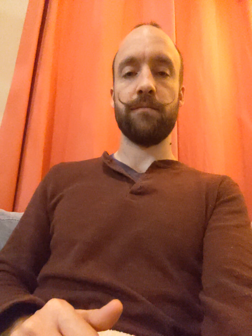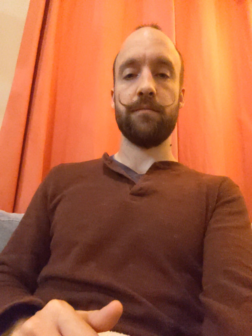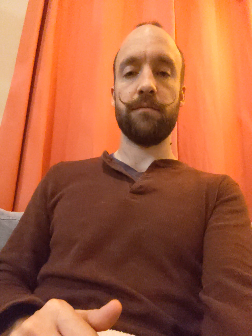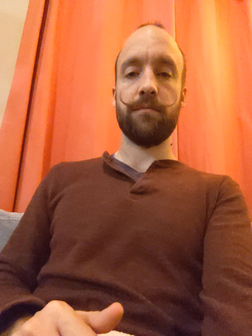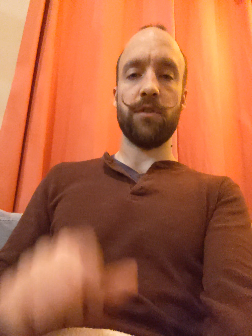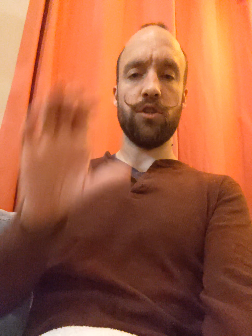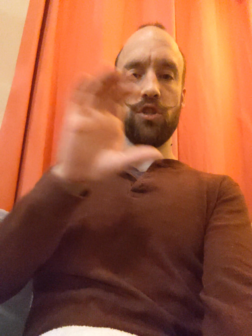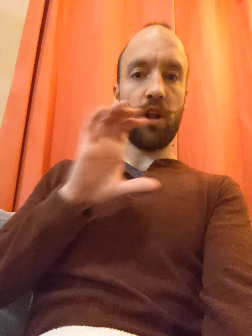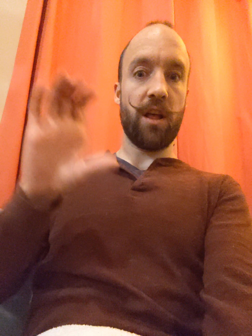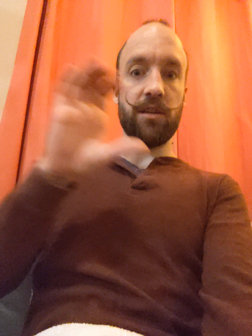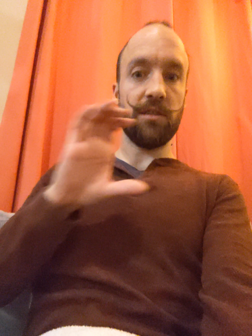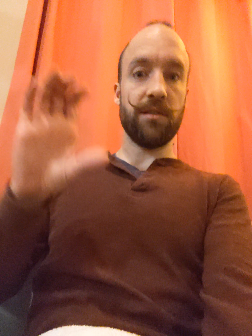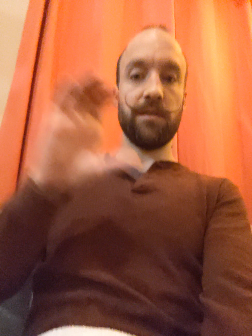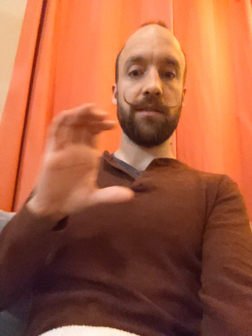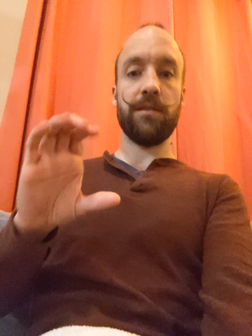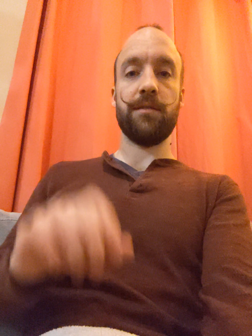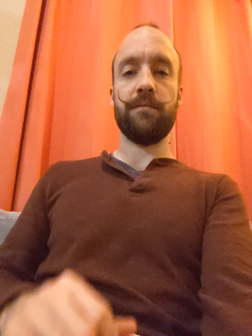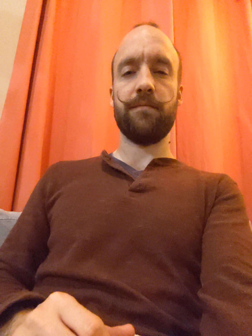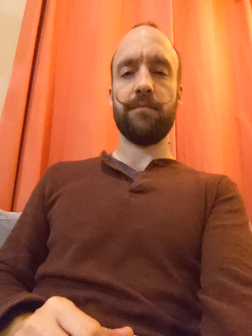chocolate